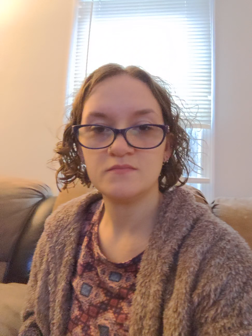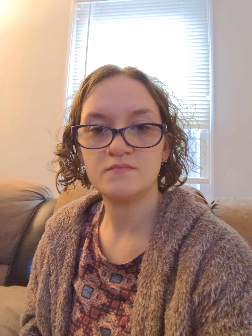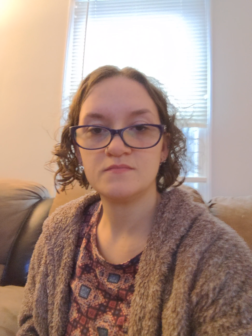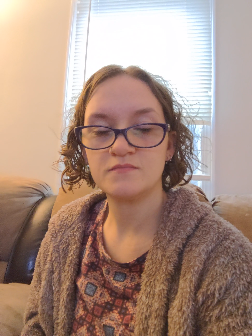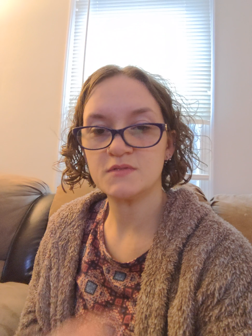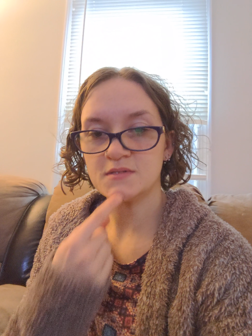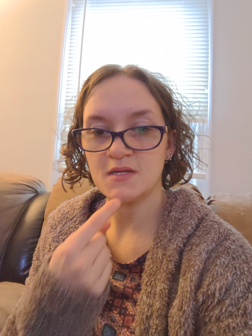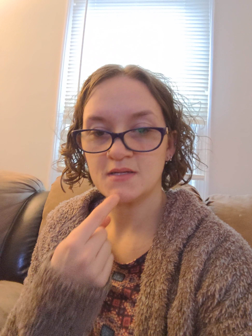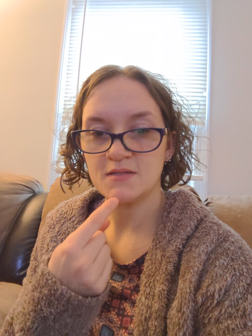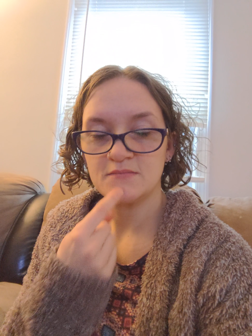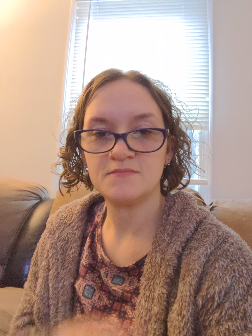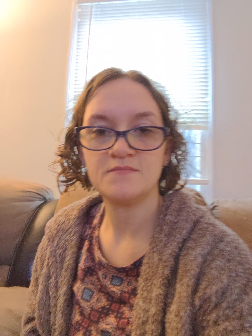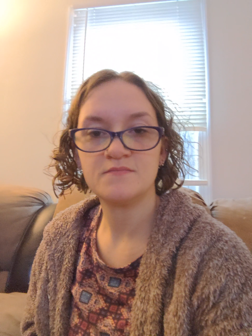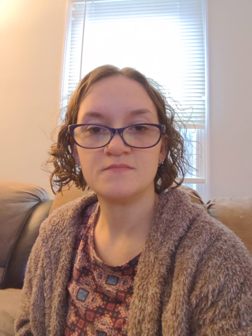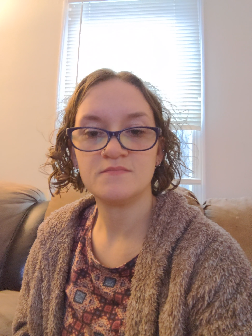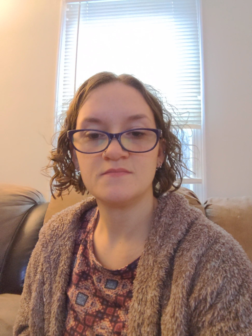say